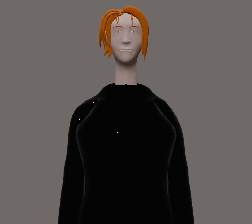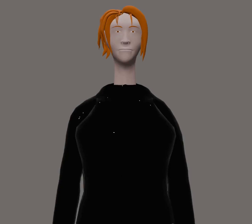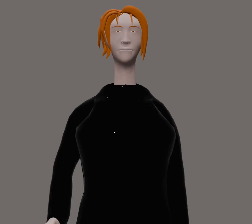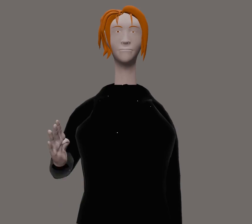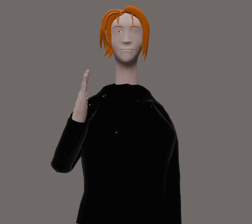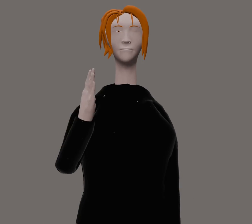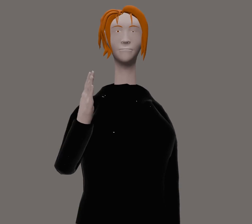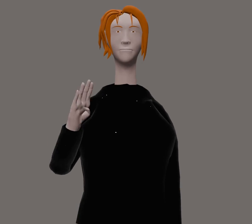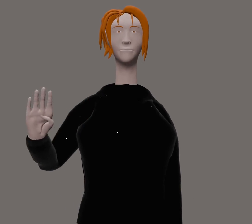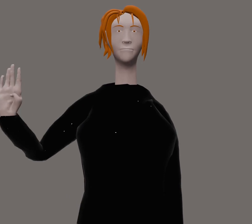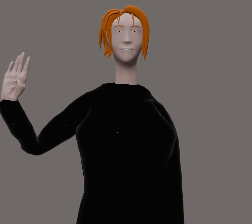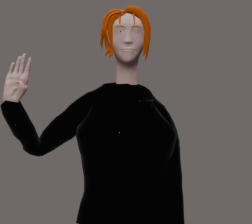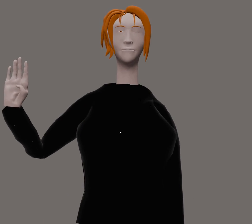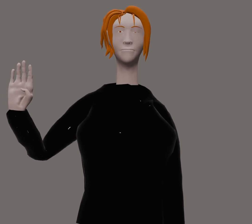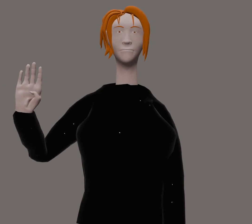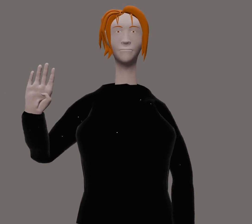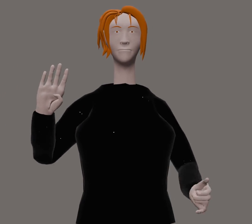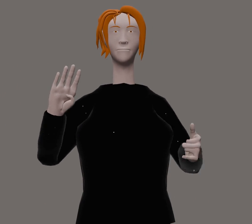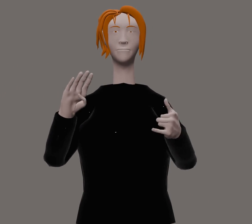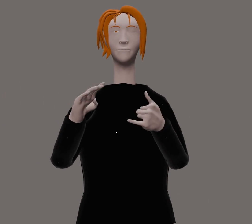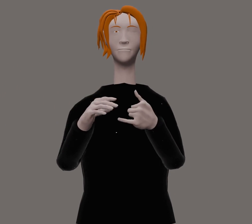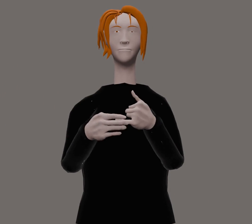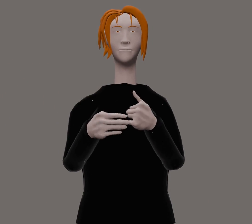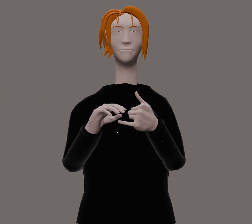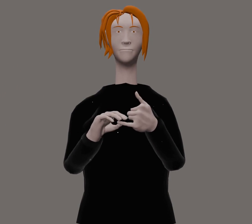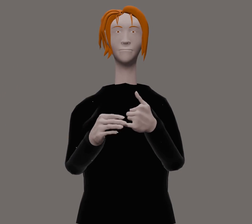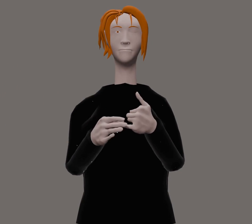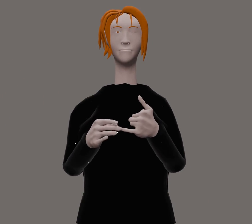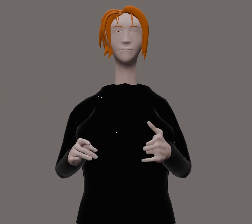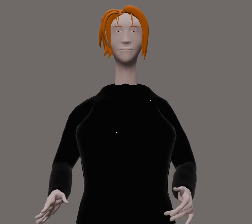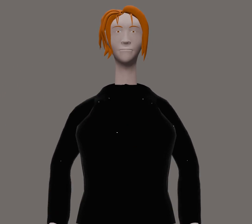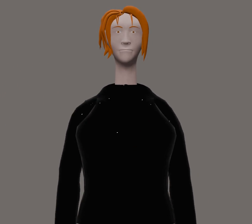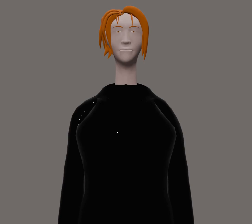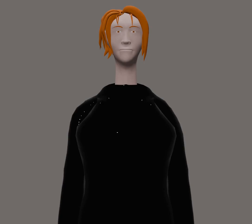Blueberry